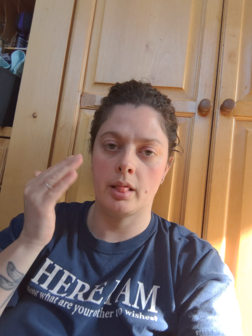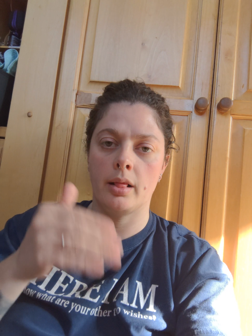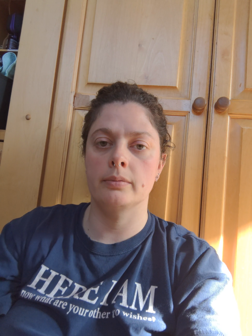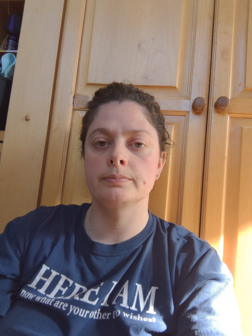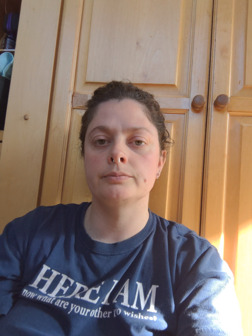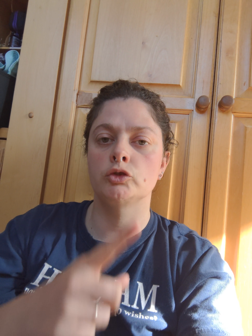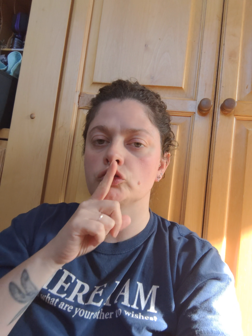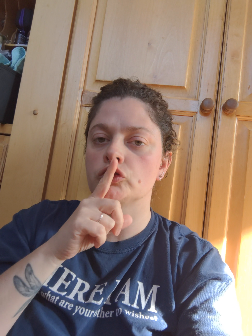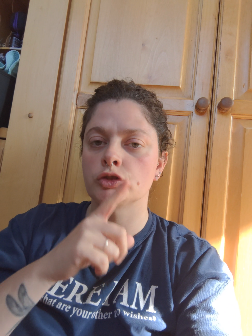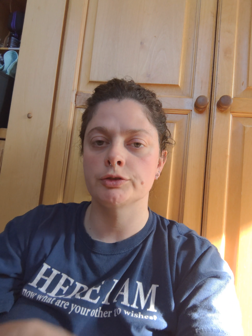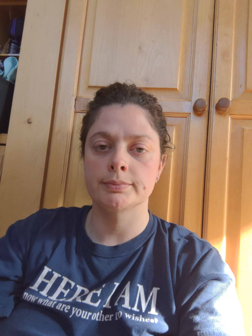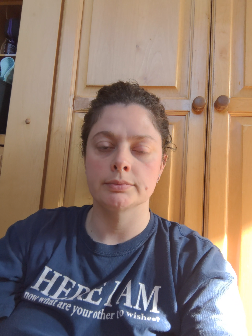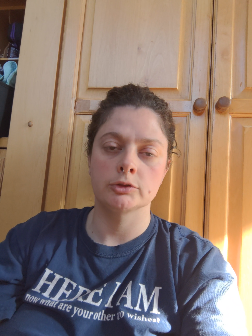shhh